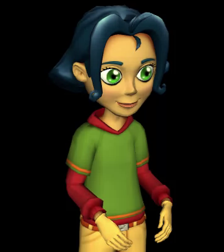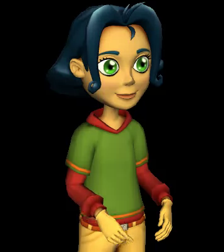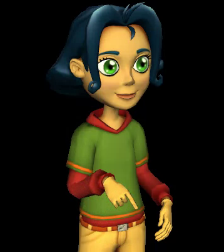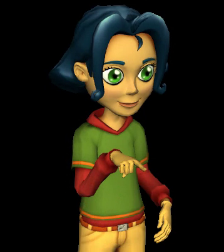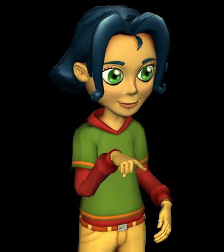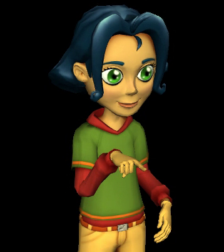أنت